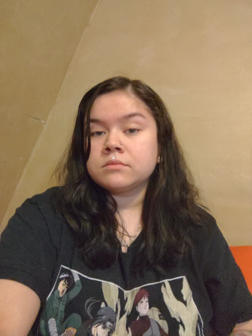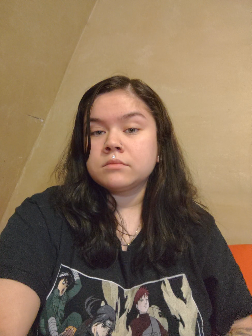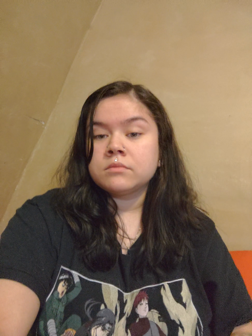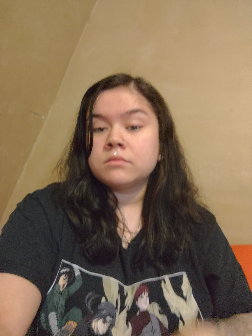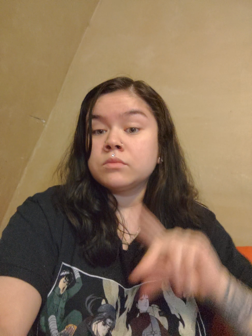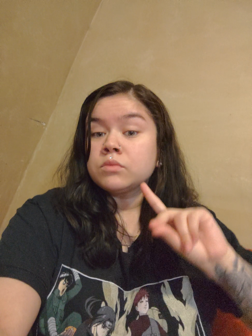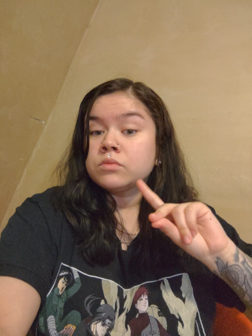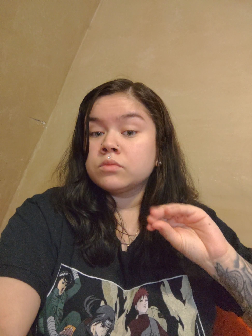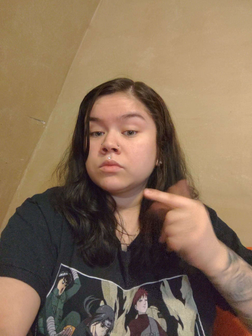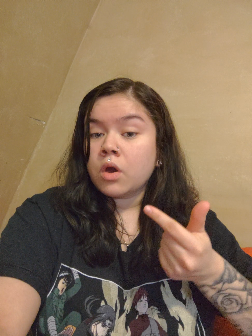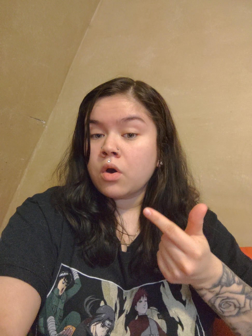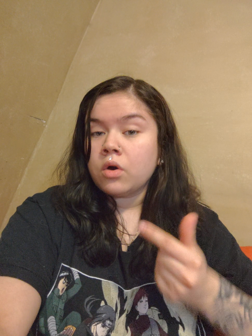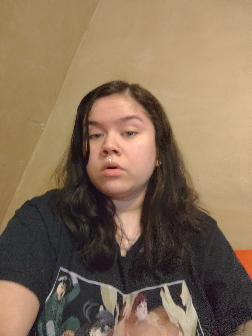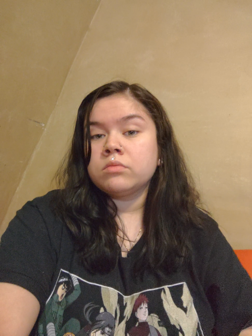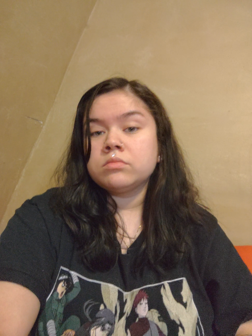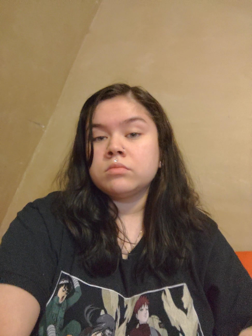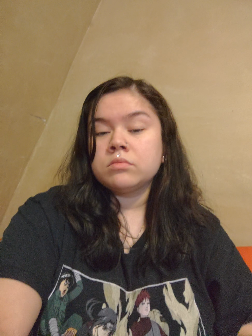dog